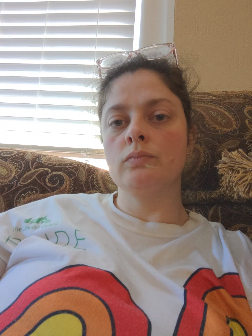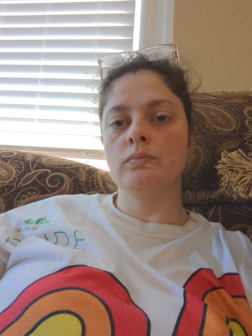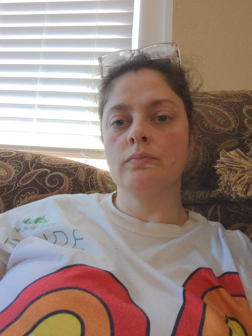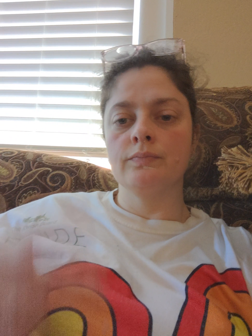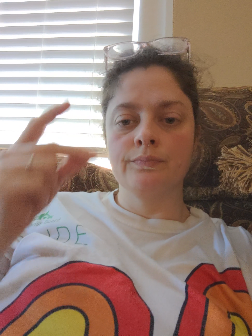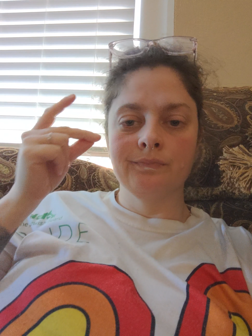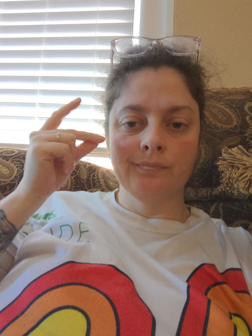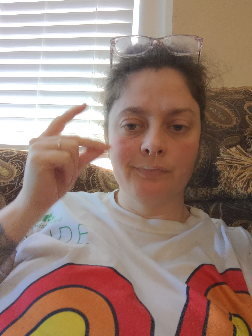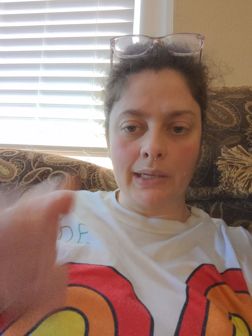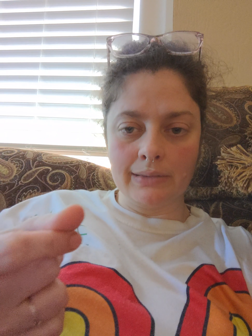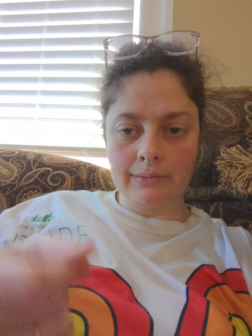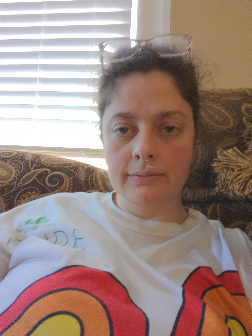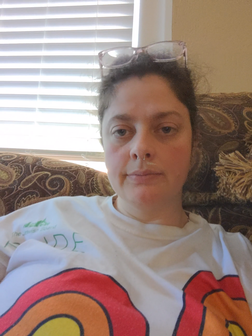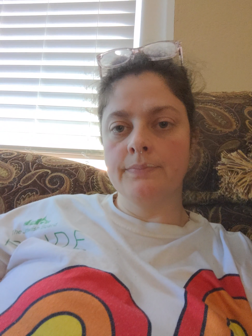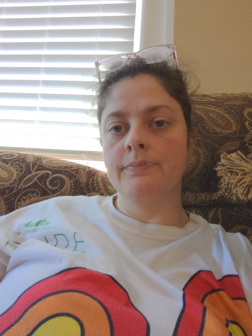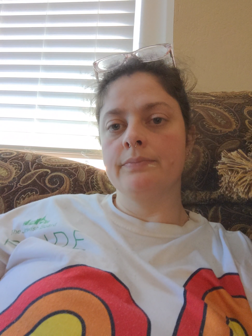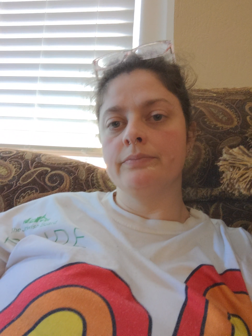fast